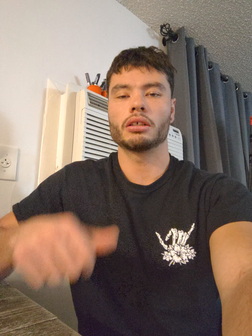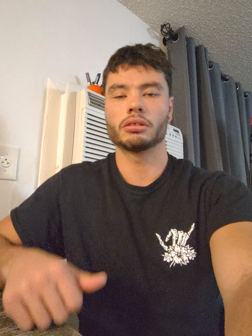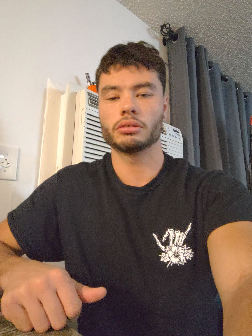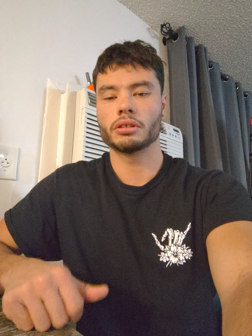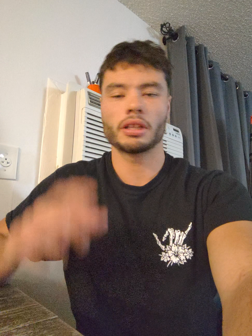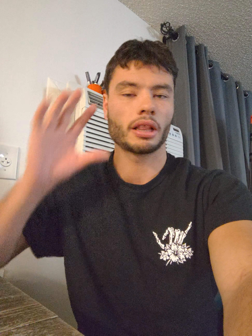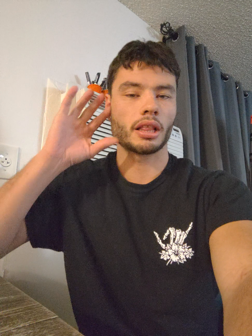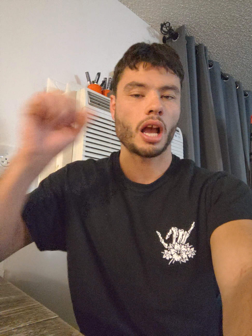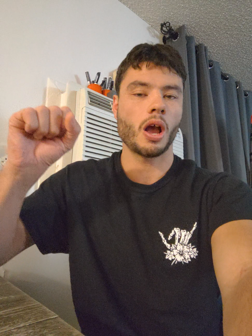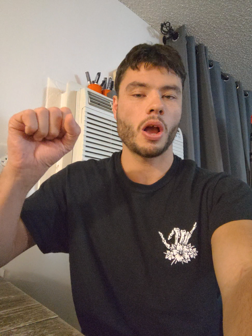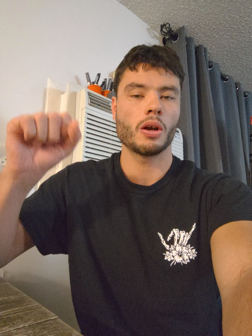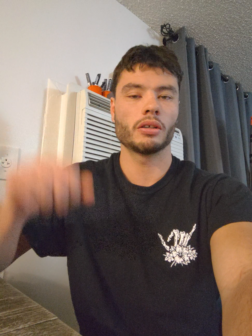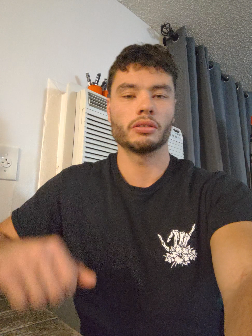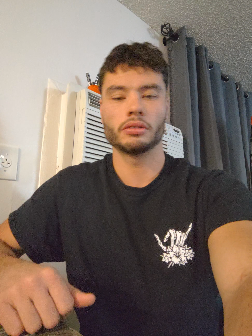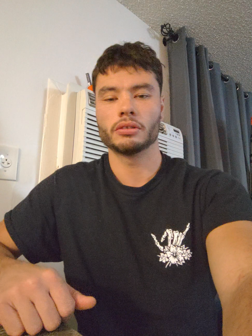loud